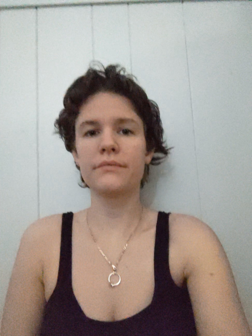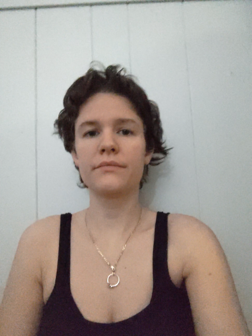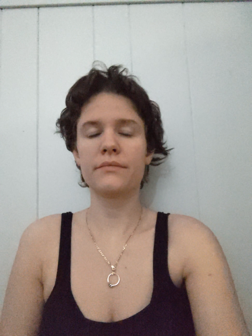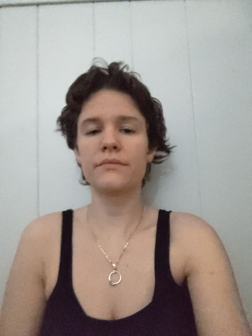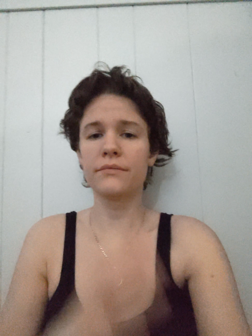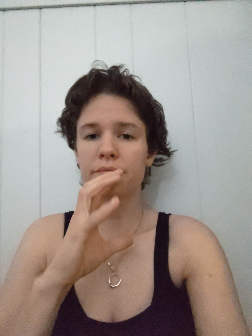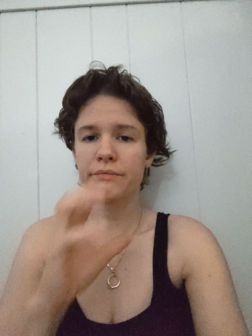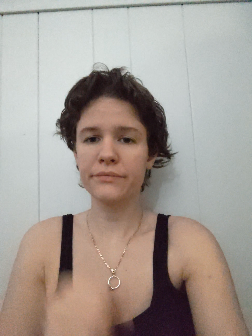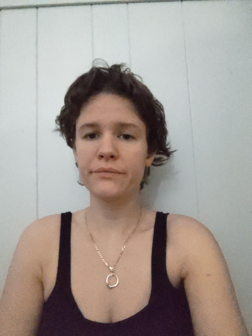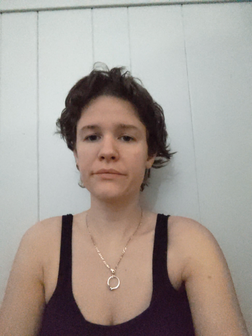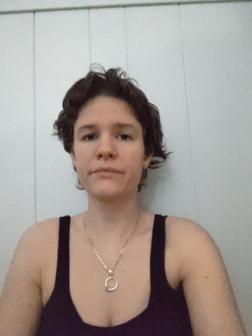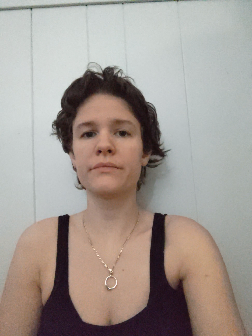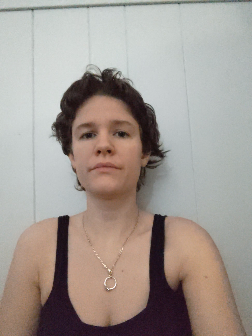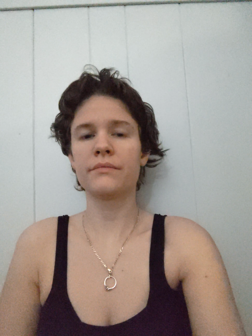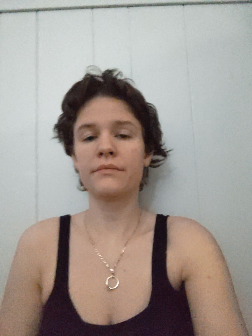old